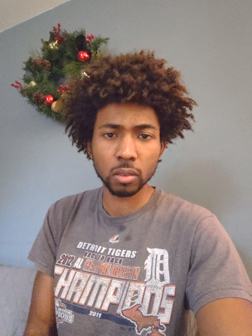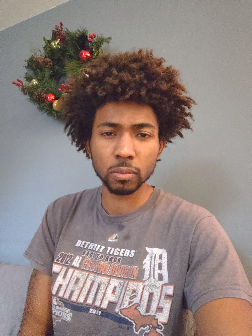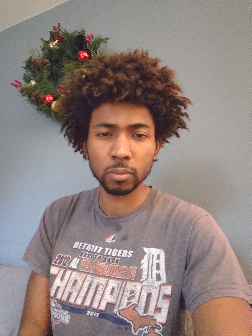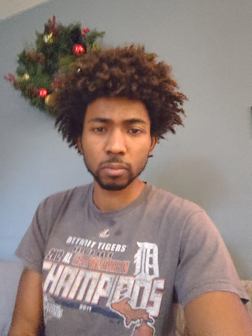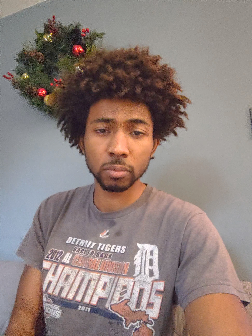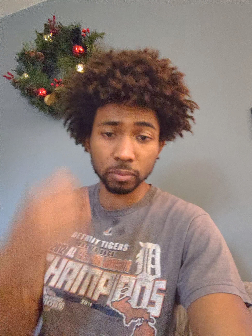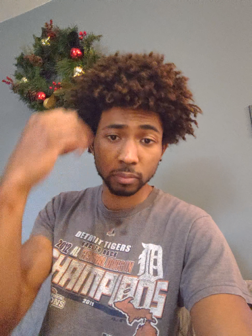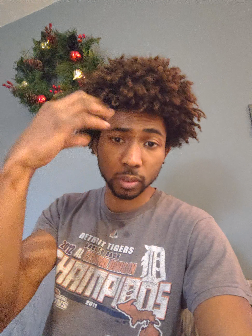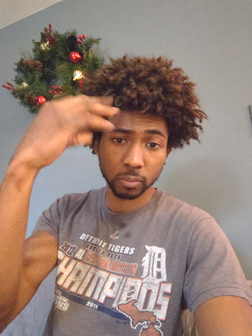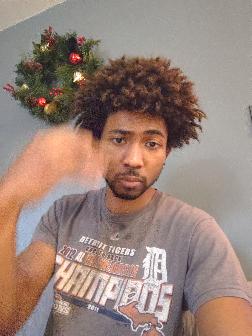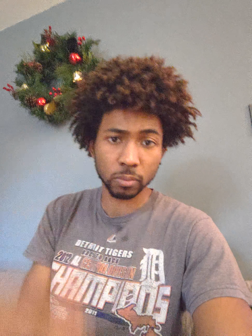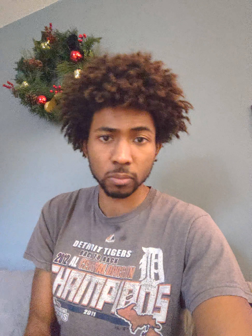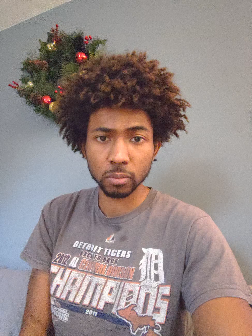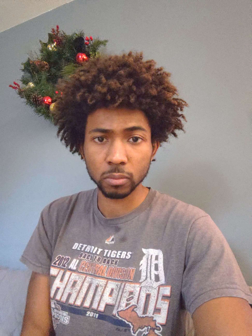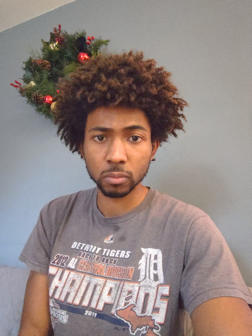shower